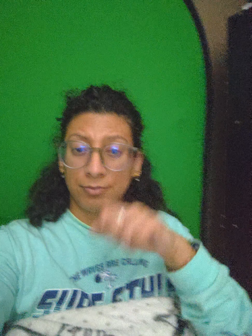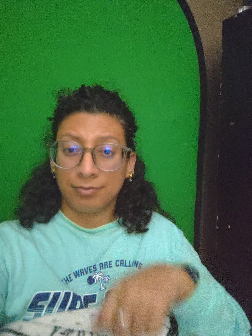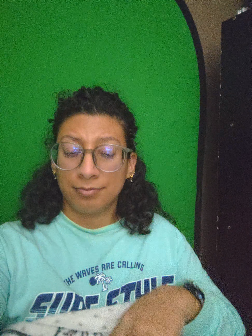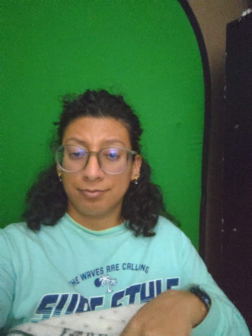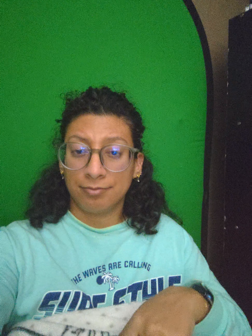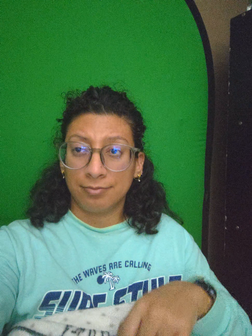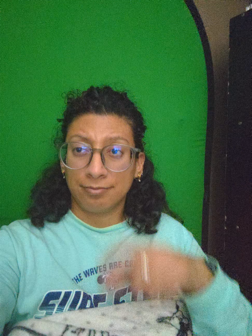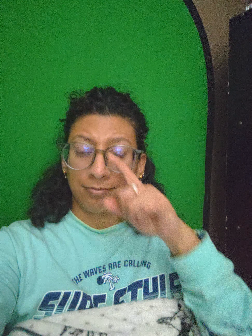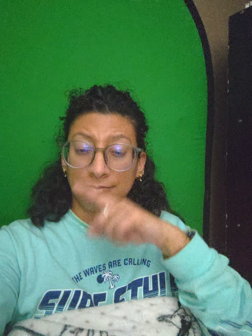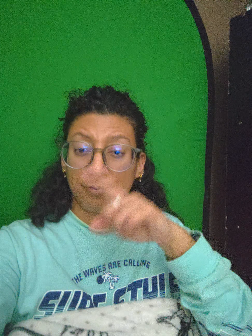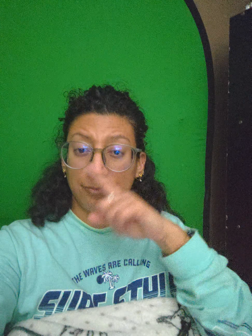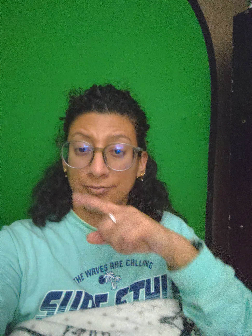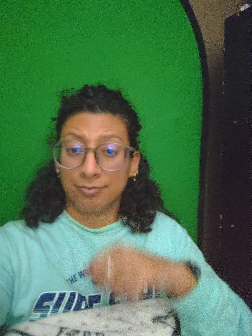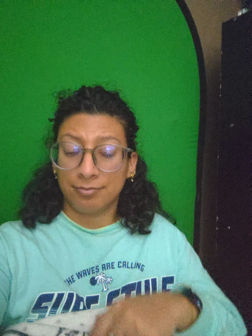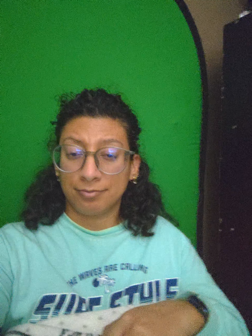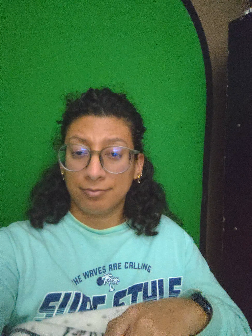mouse